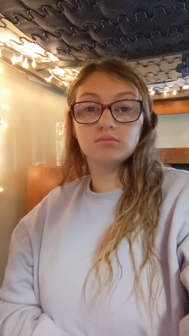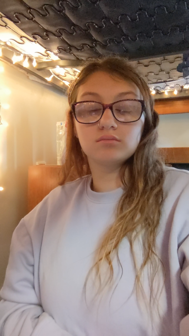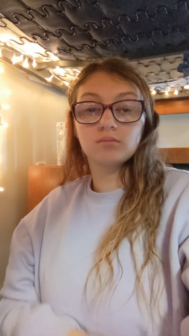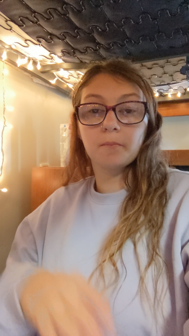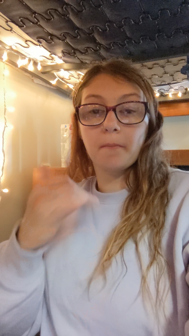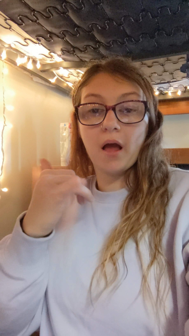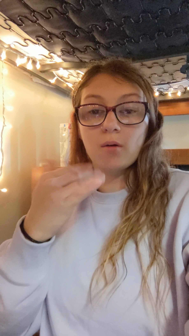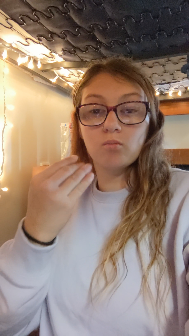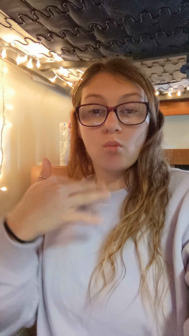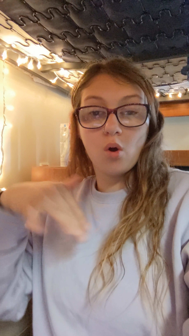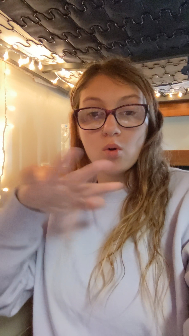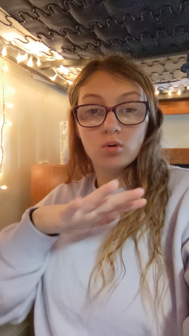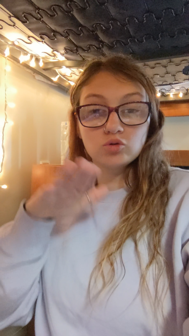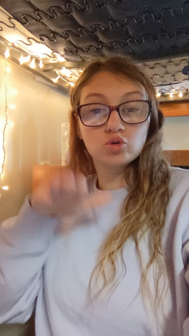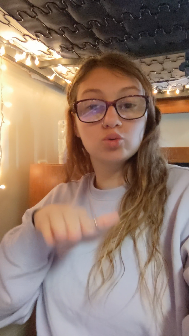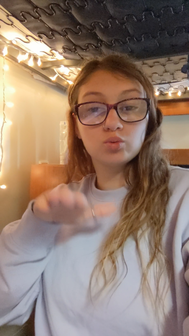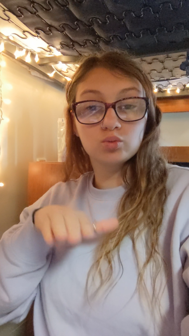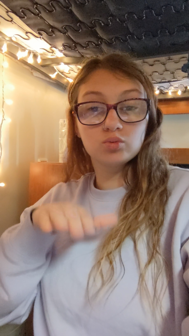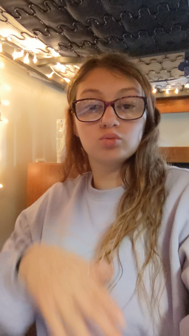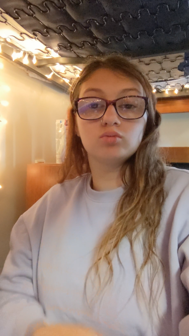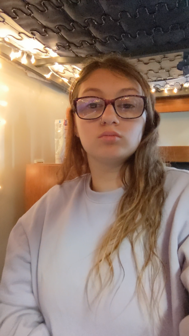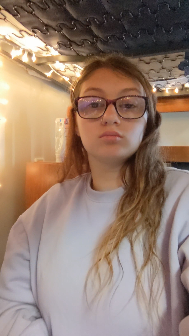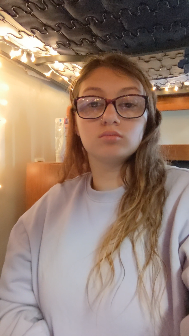playground